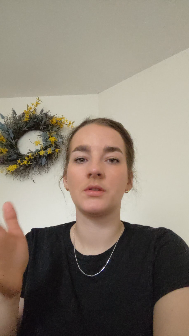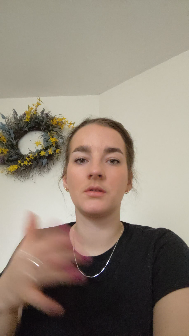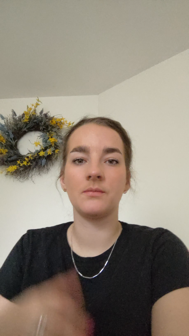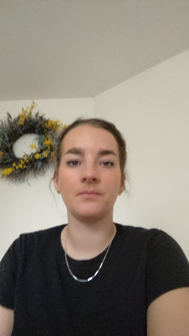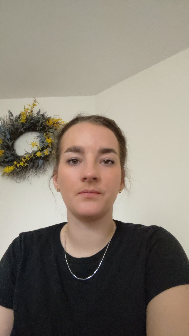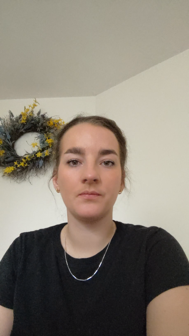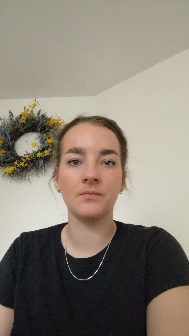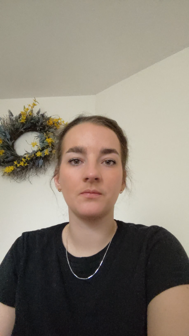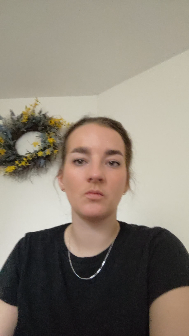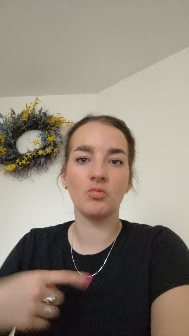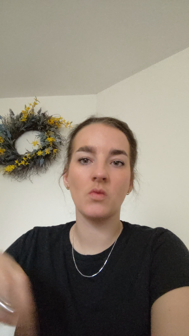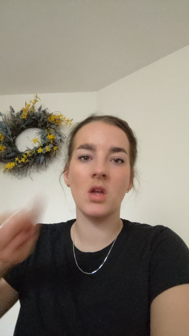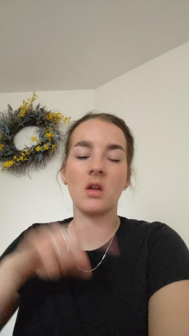around